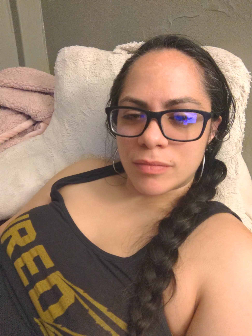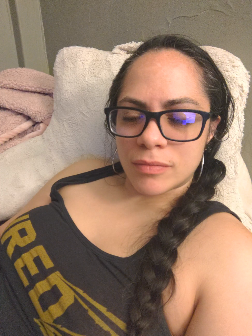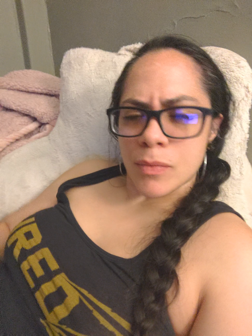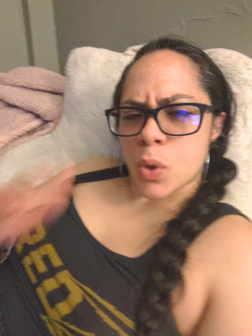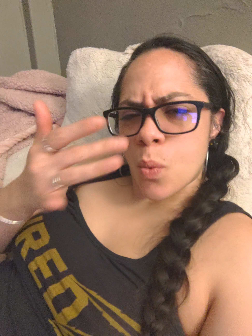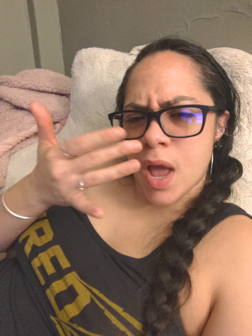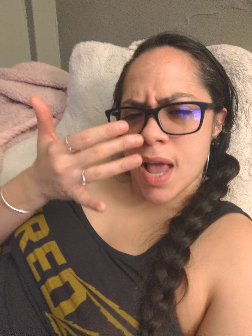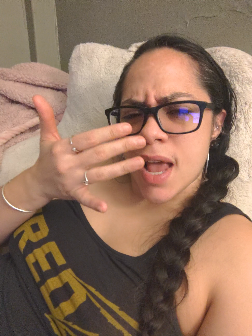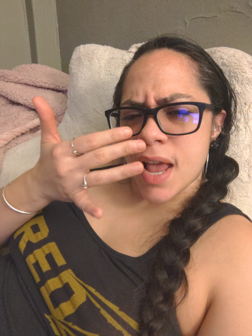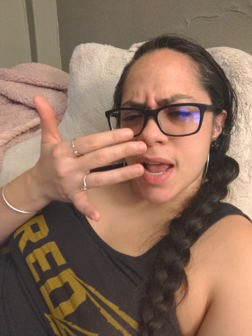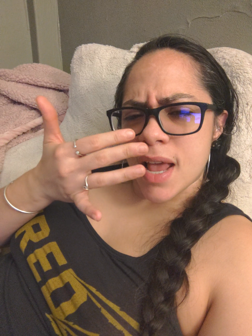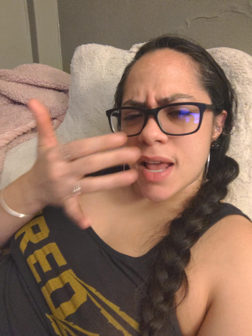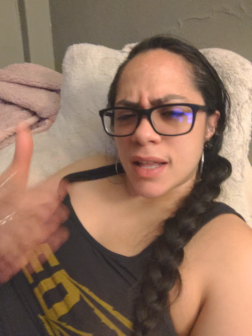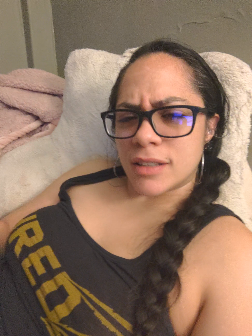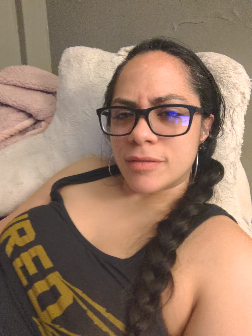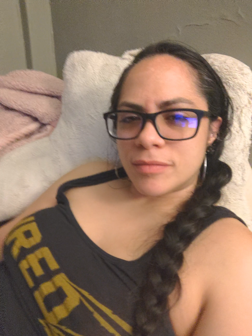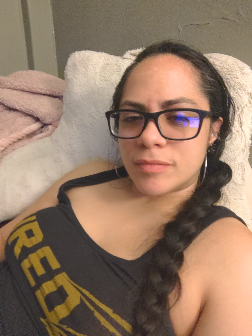wait